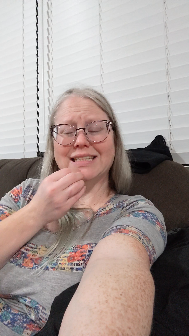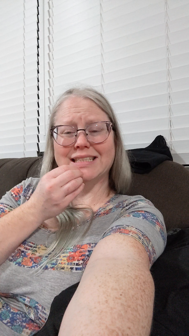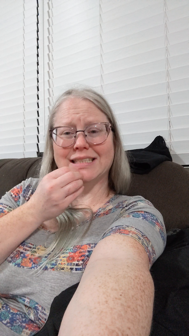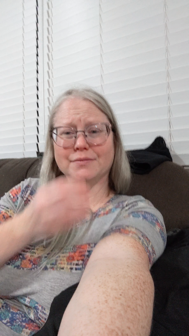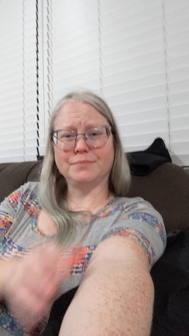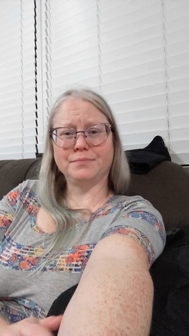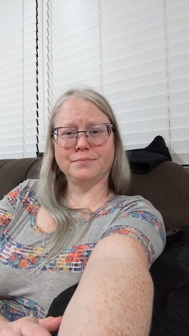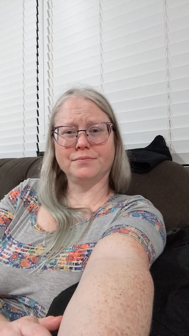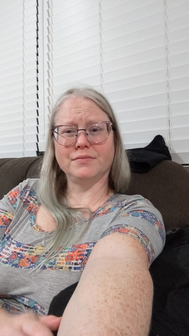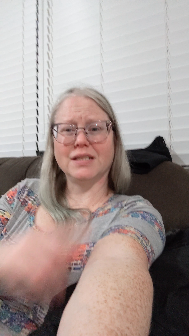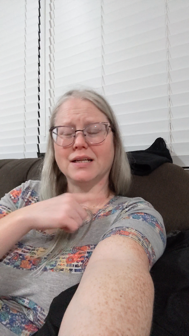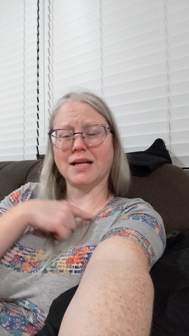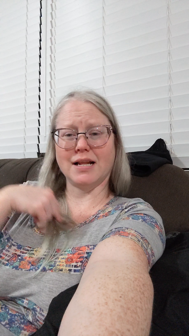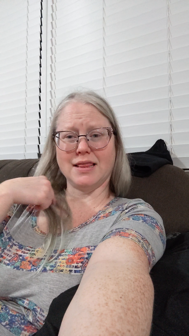necklace